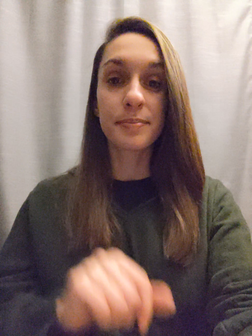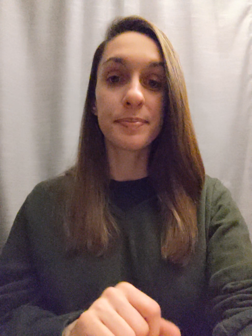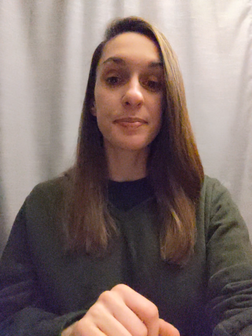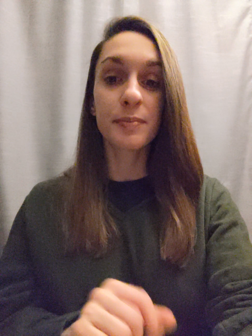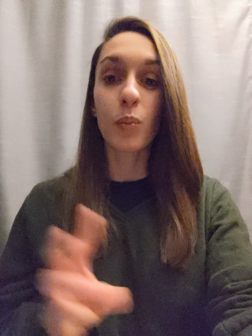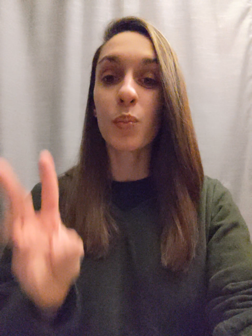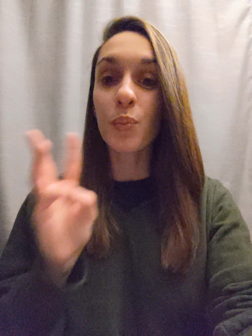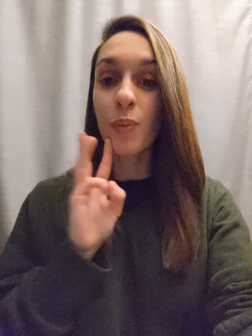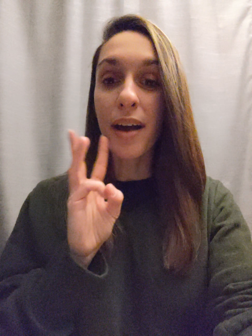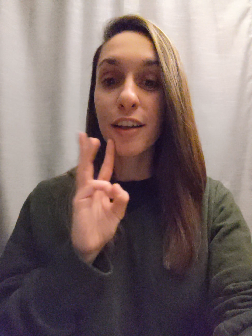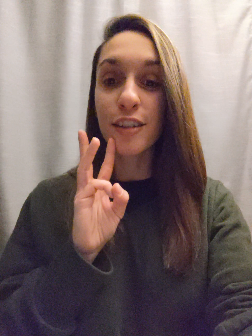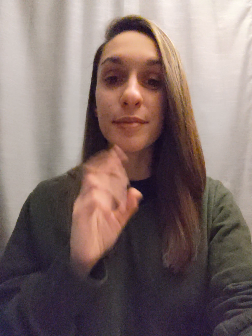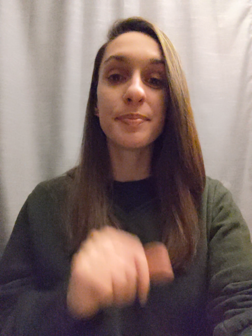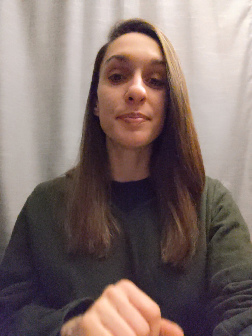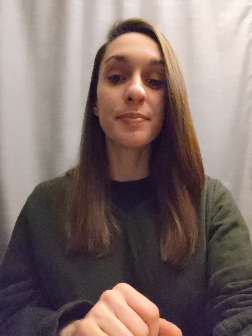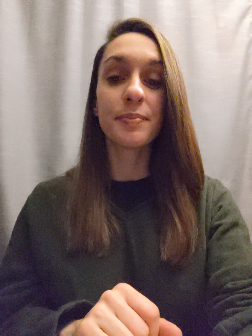water